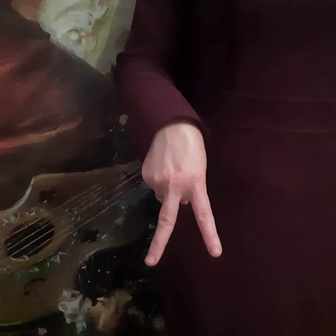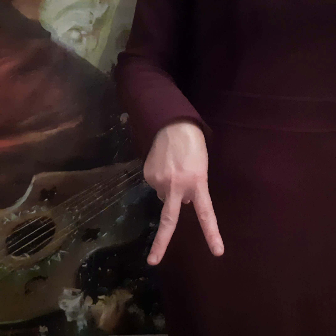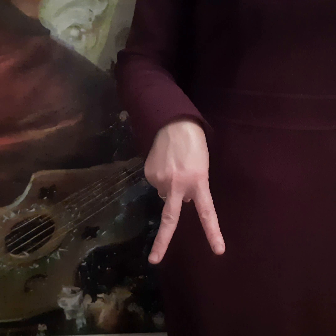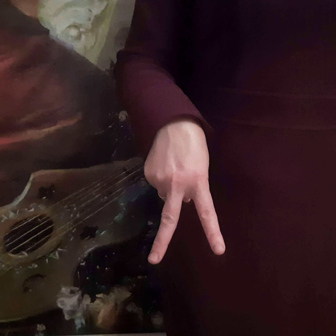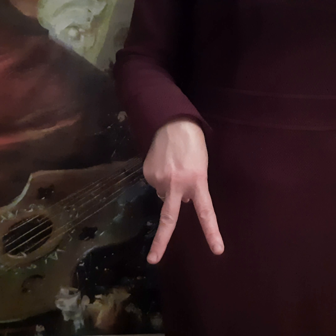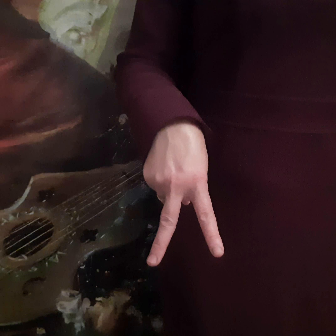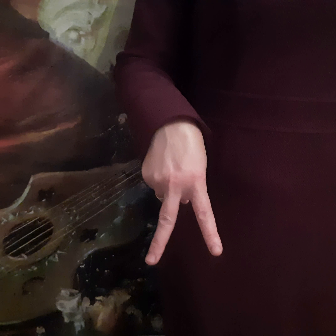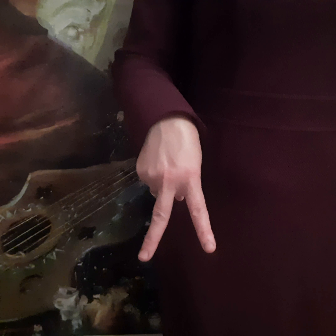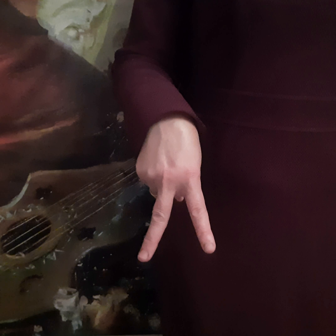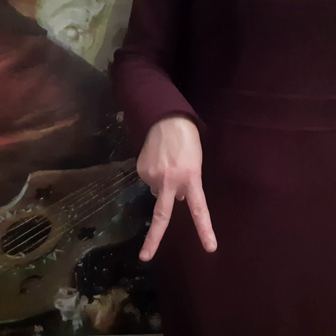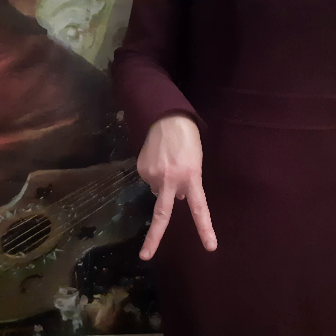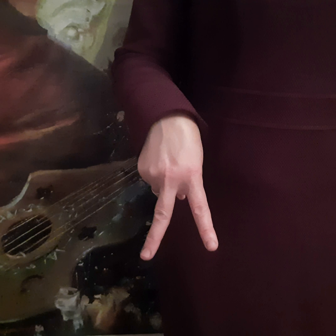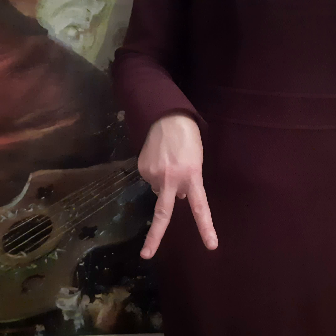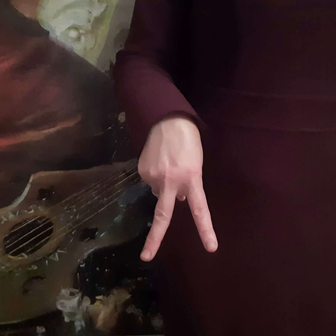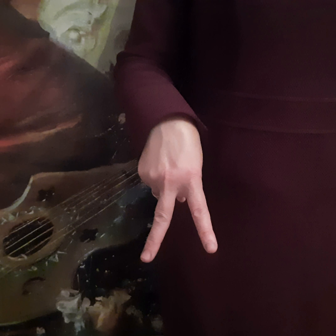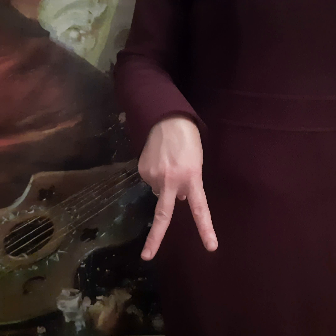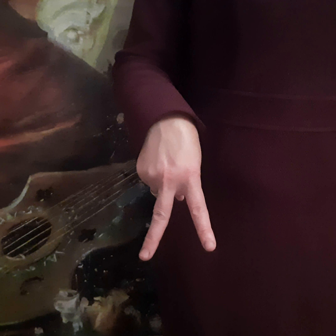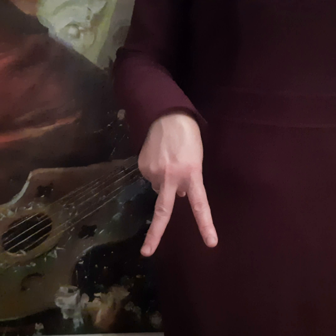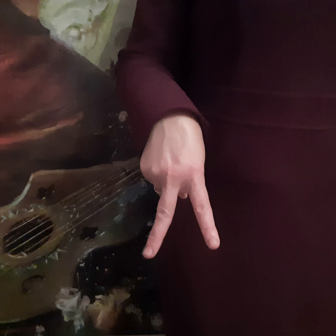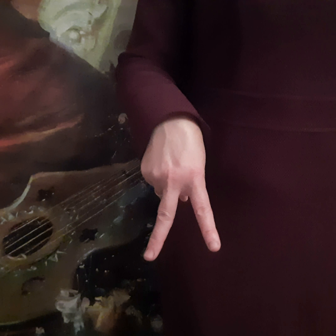Л